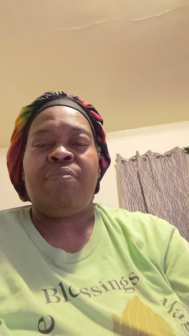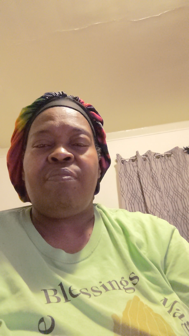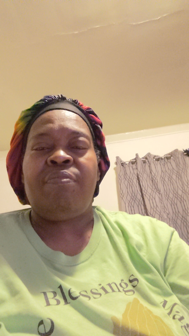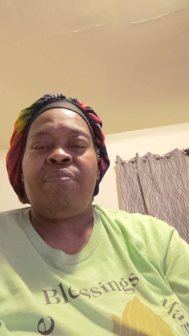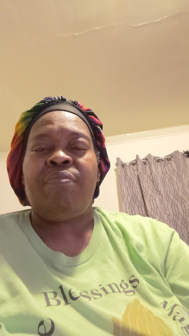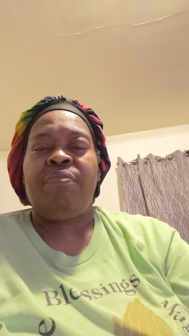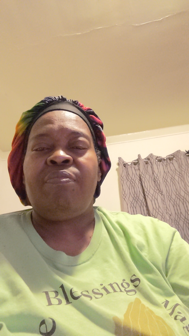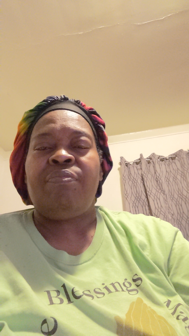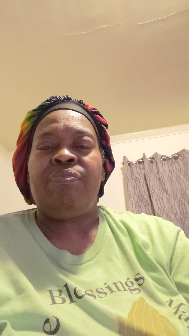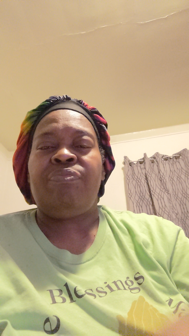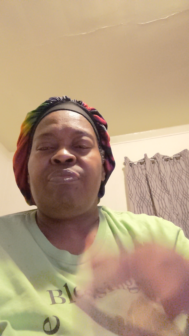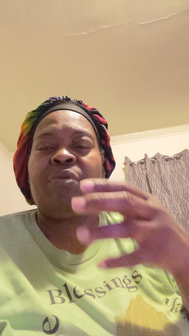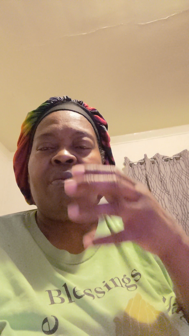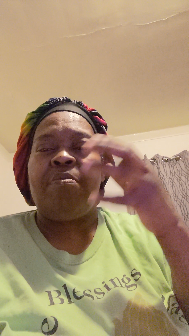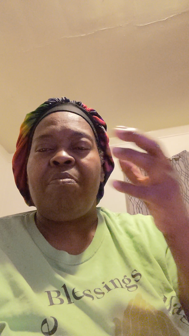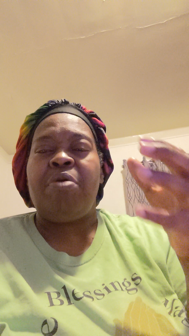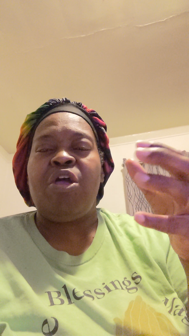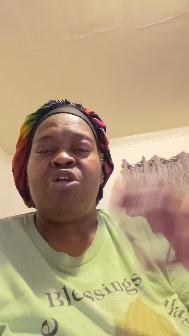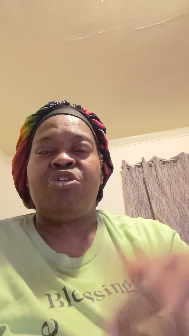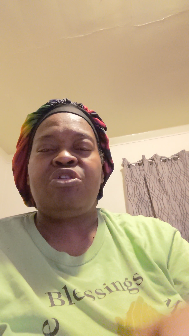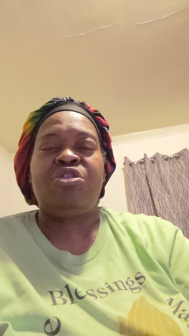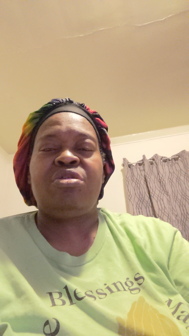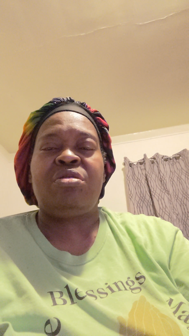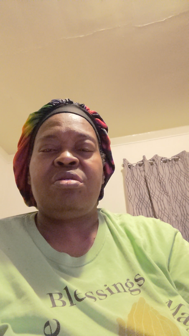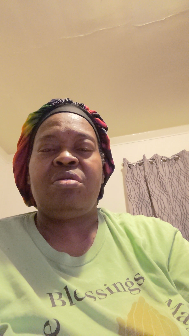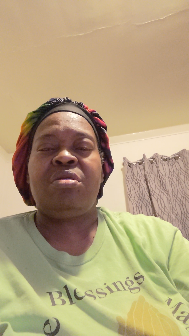much